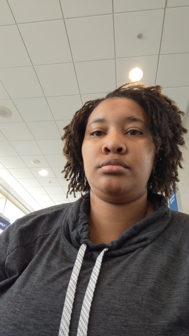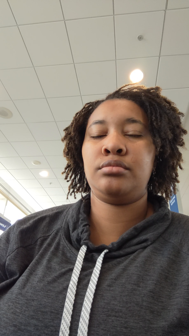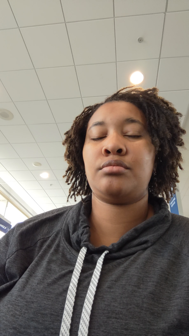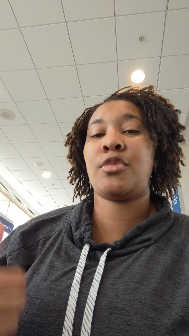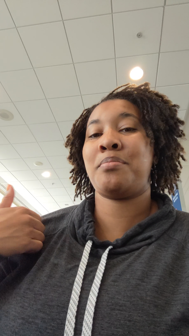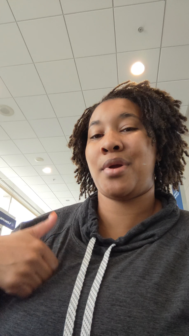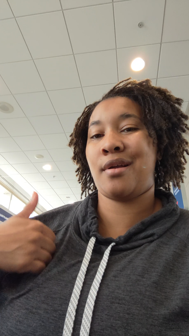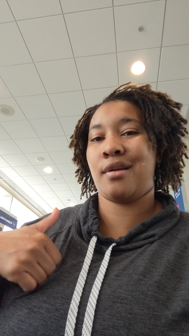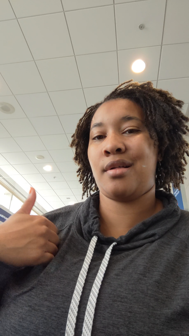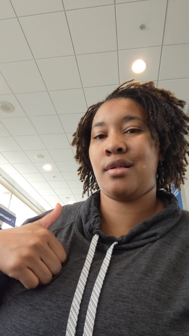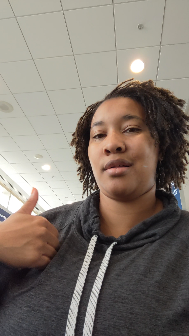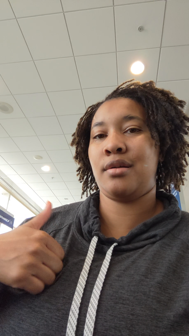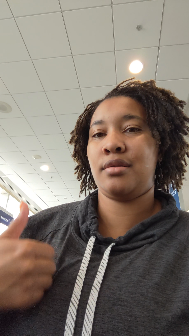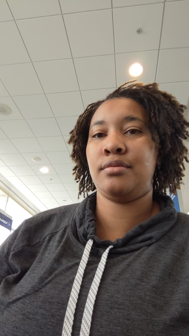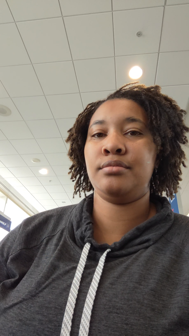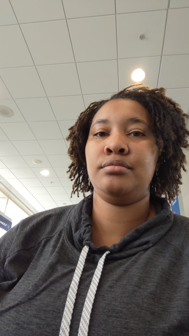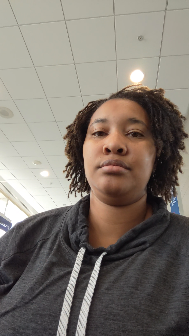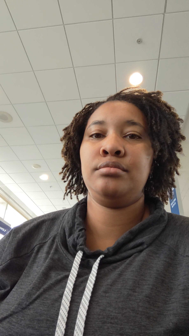bathtub